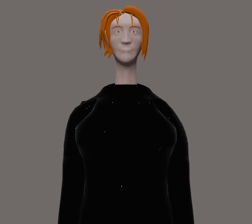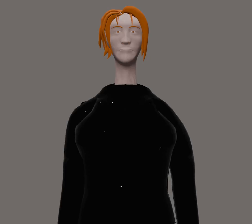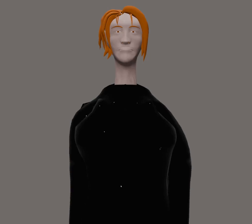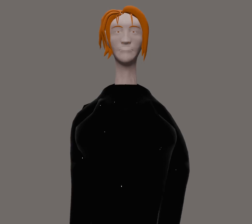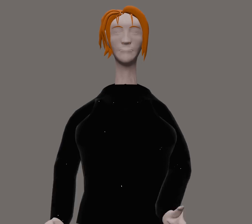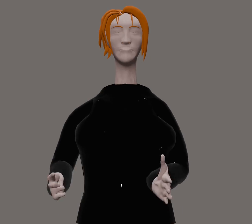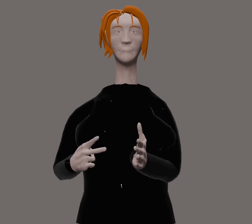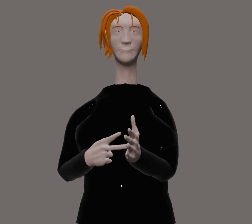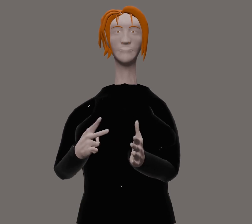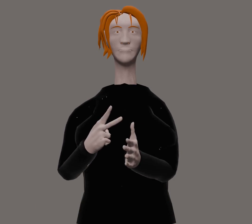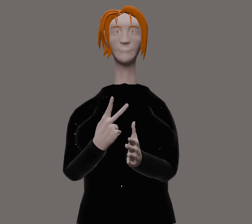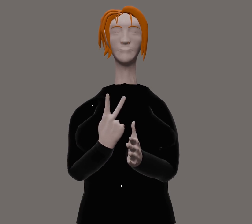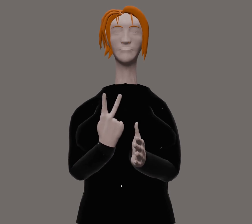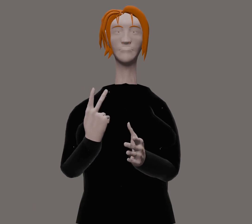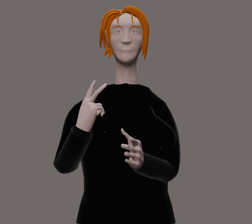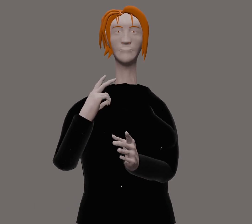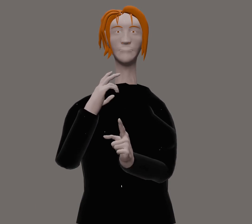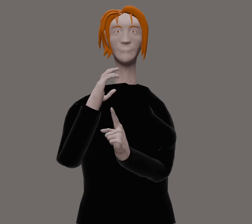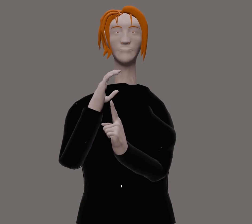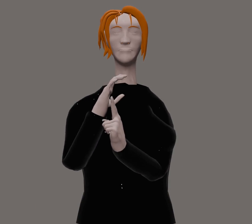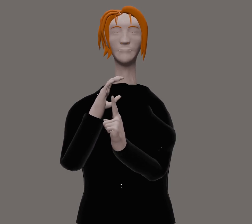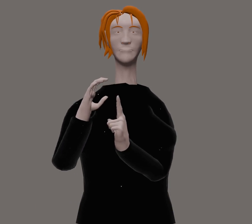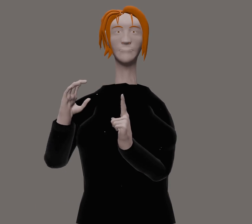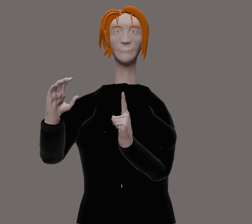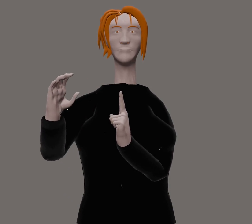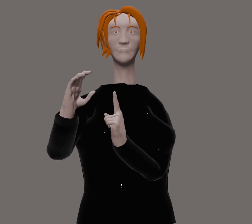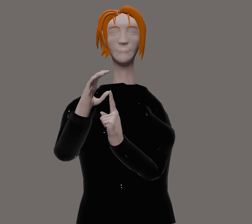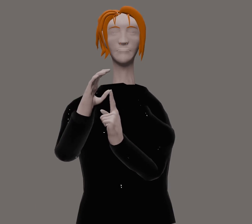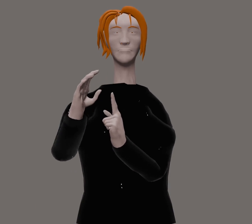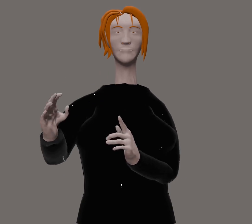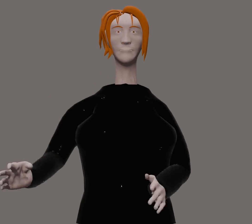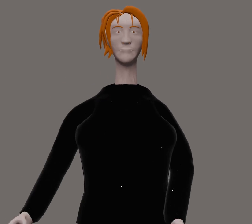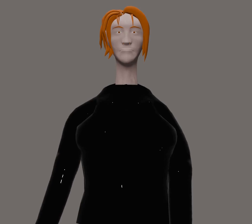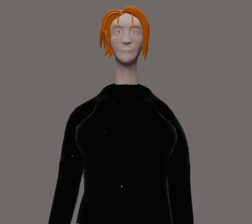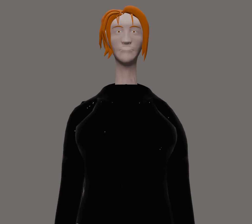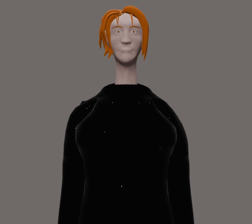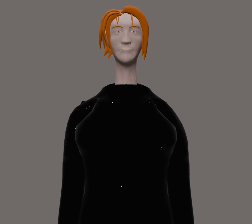Bicultural